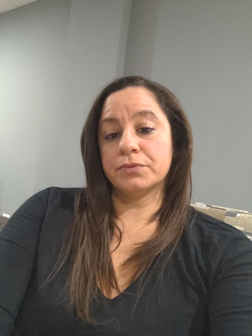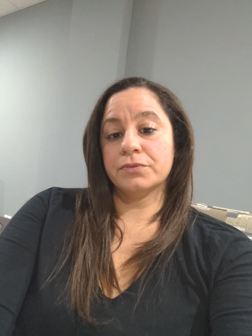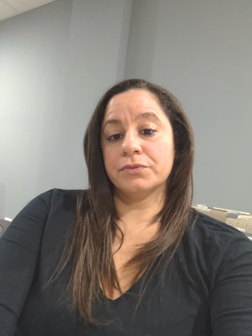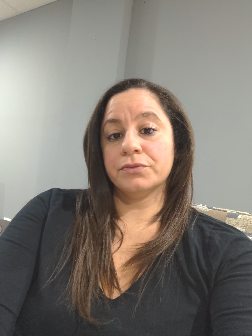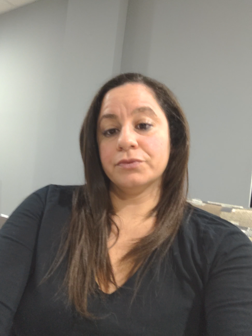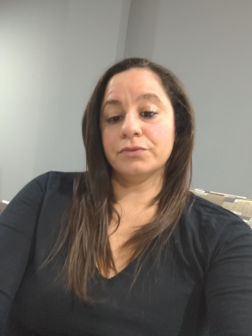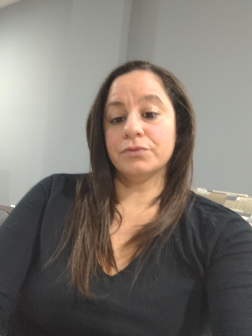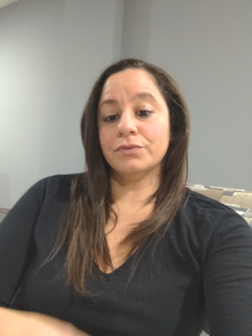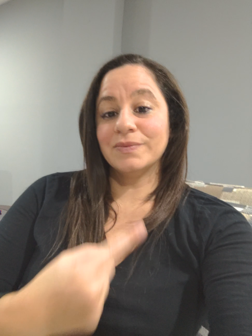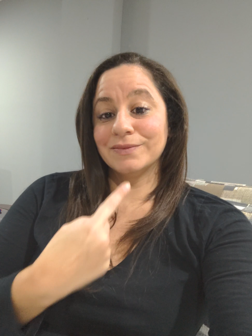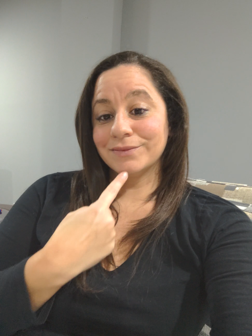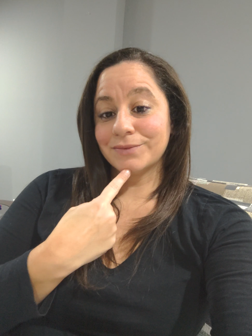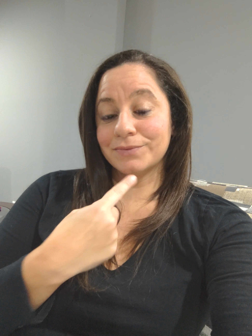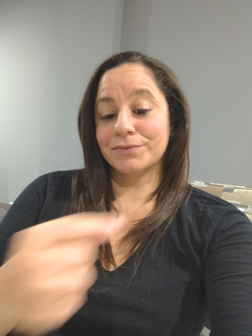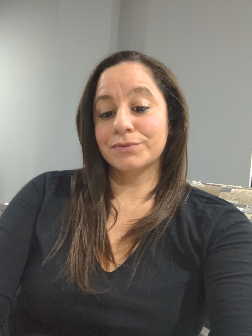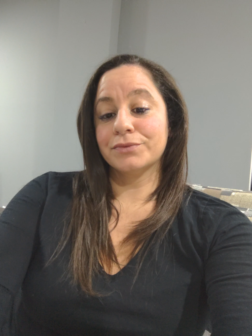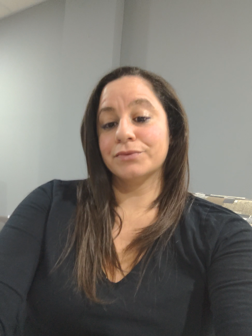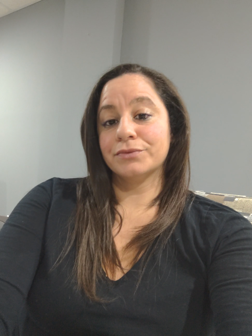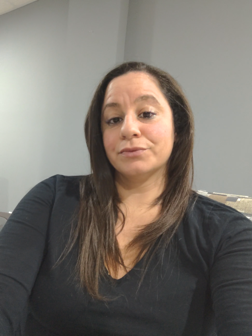say